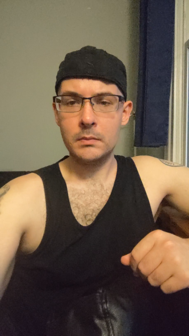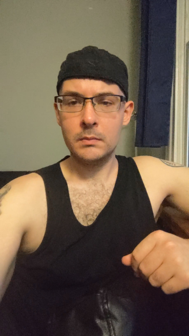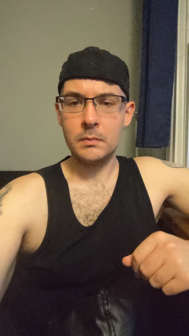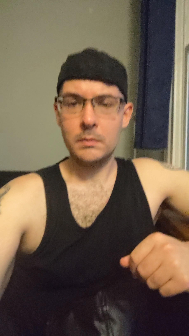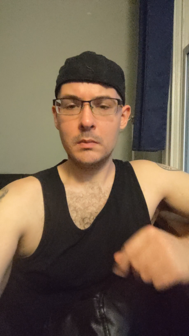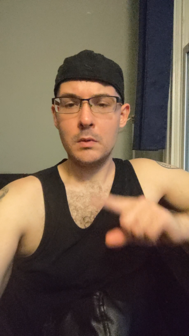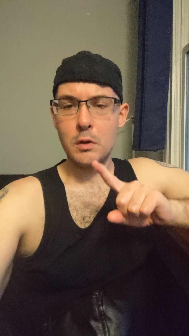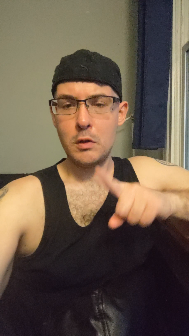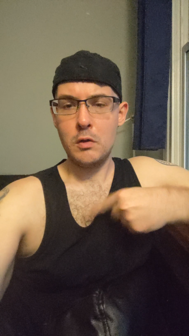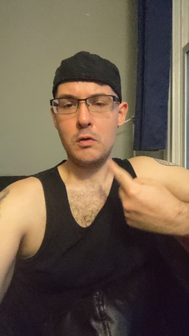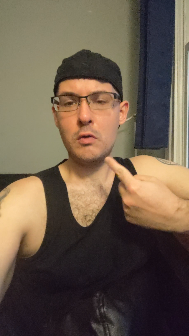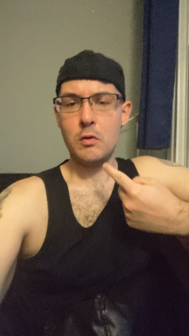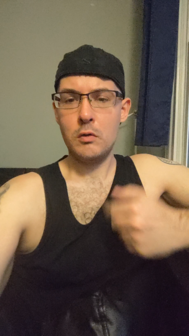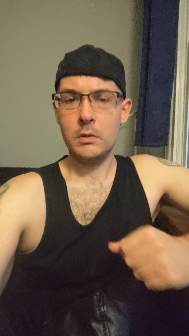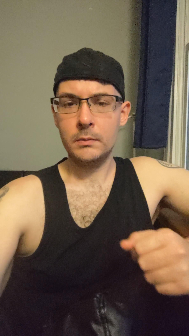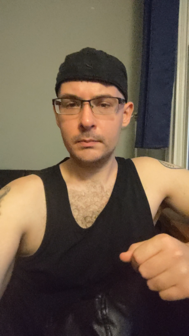long